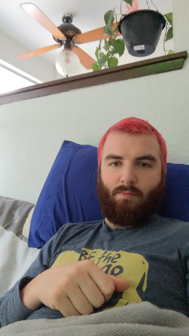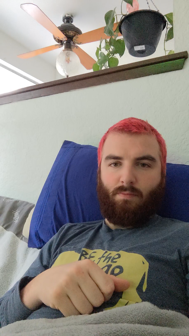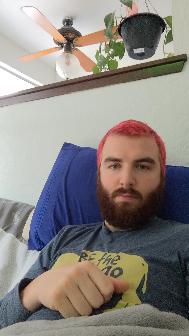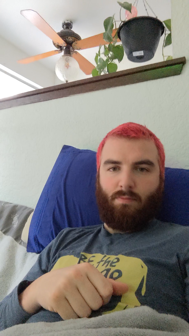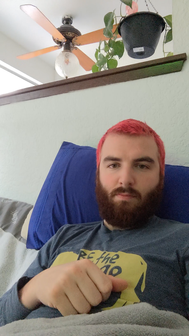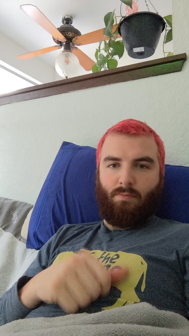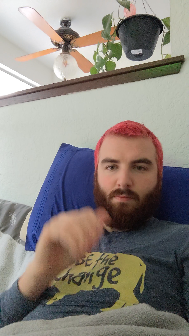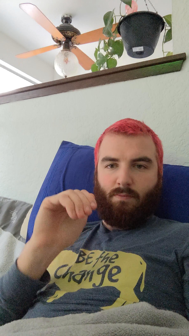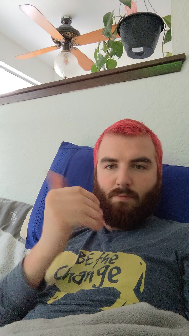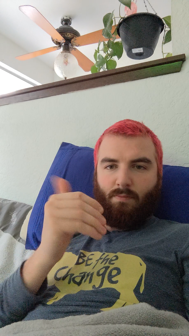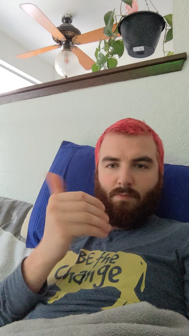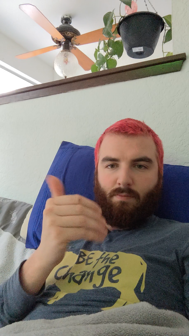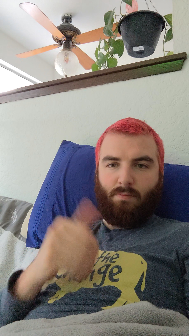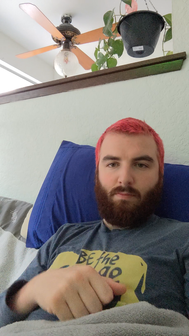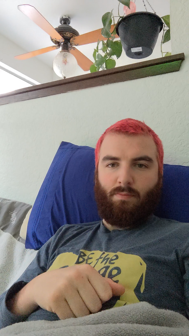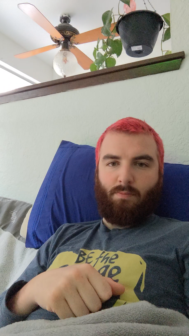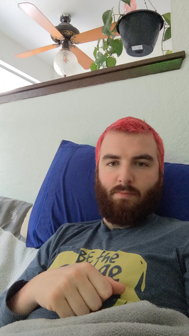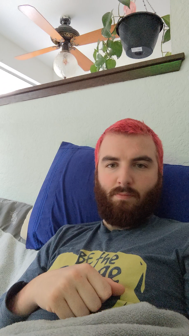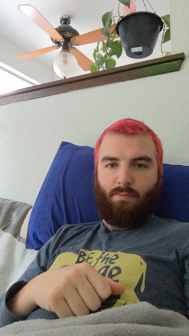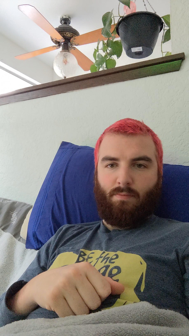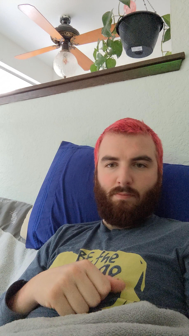how